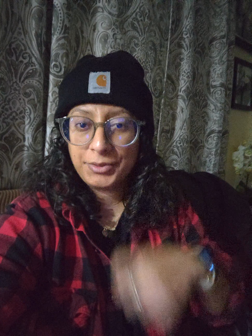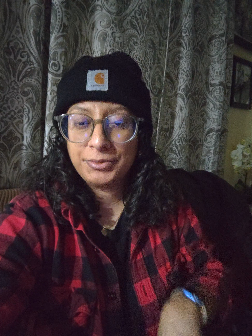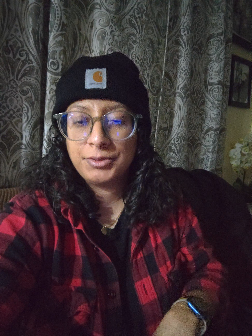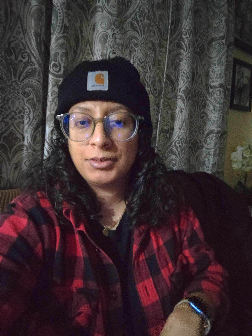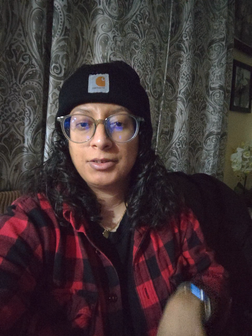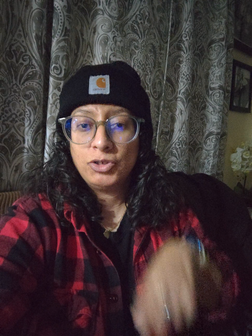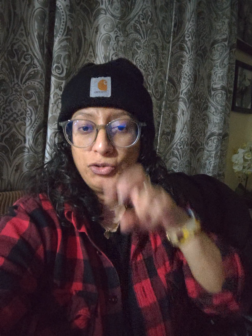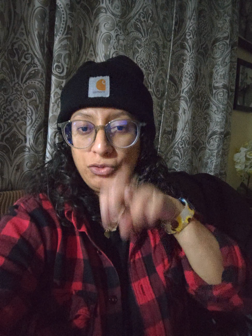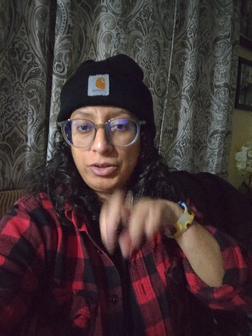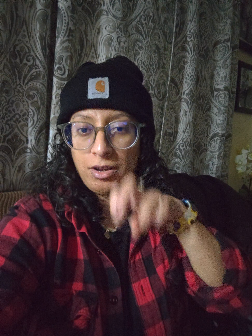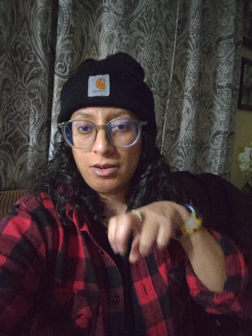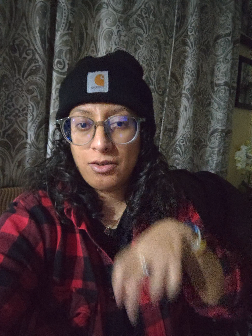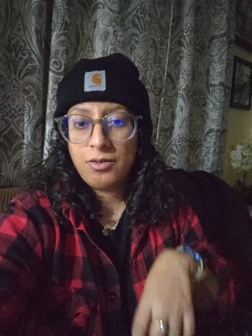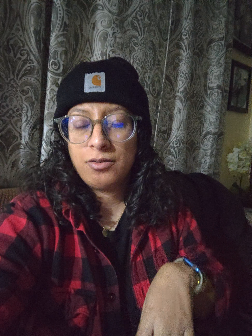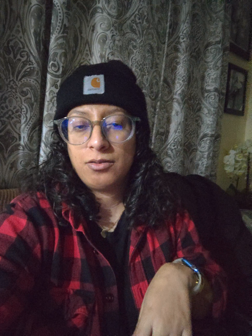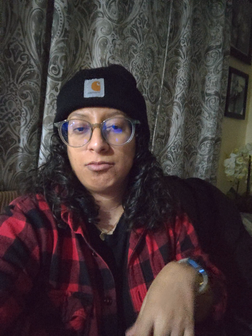chair